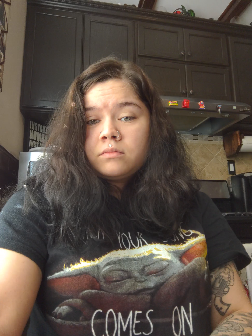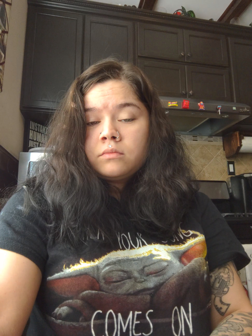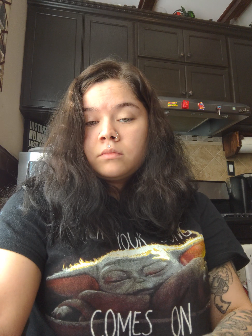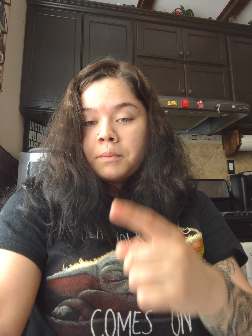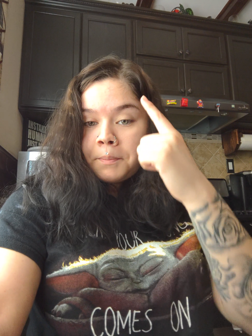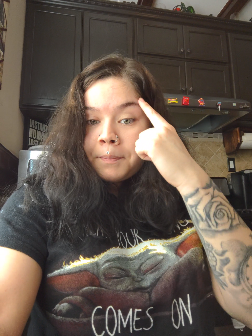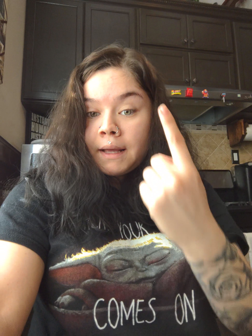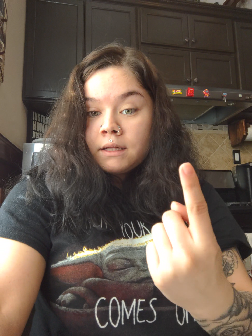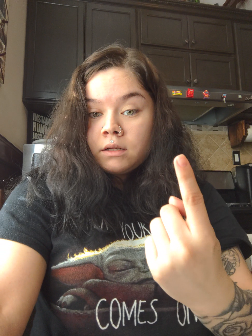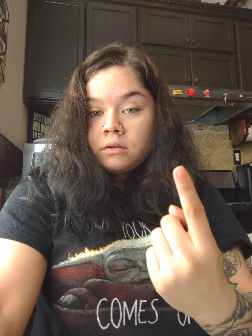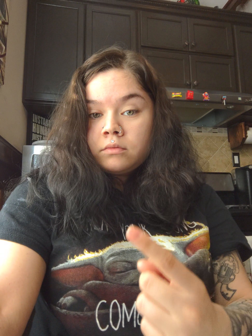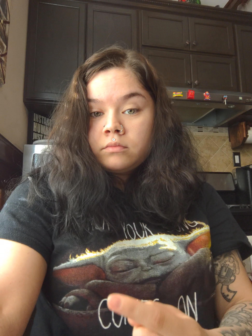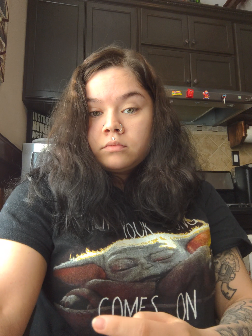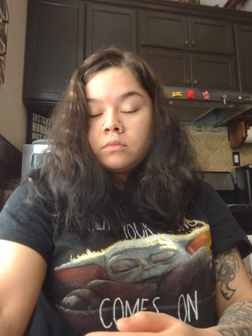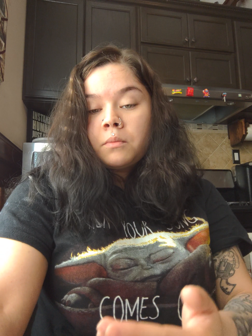penny